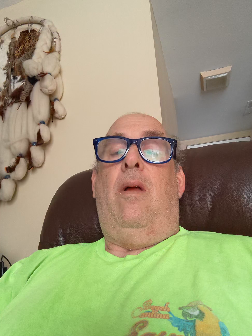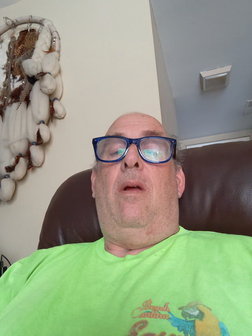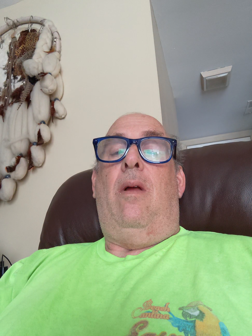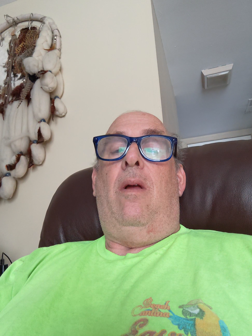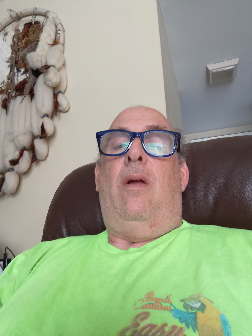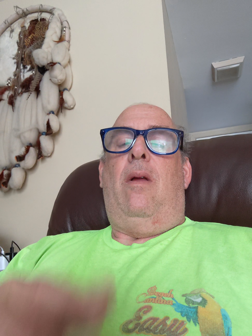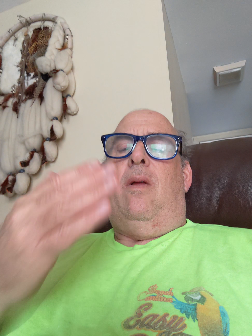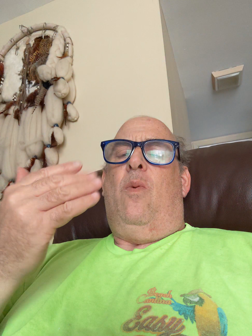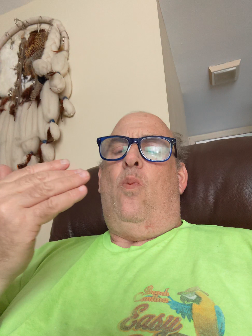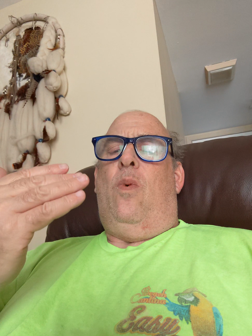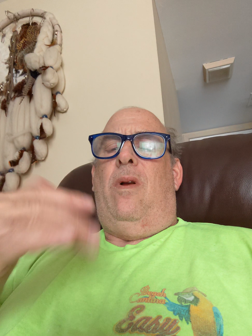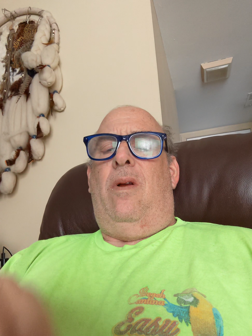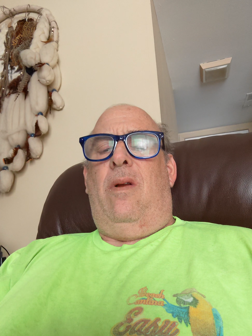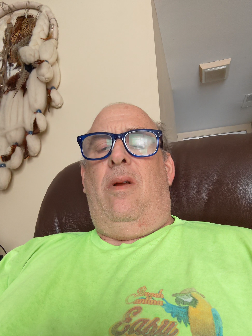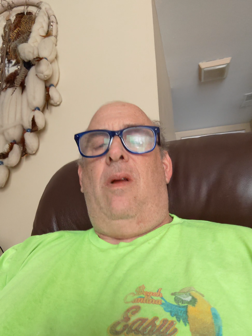wait